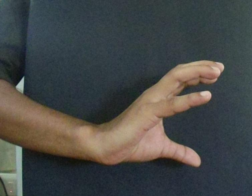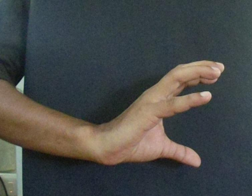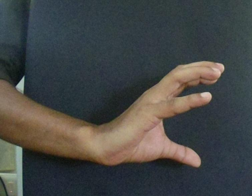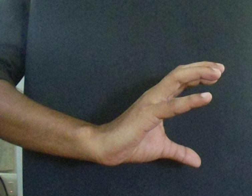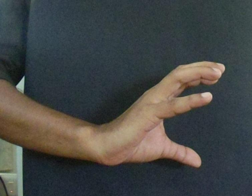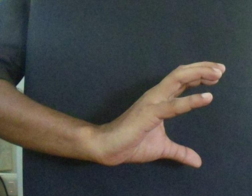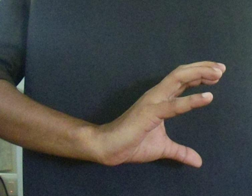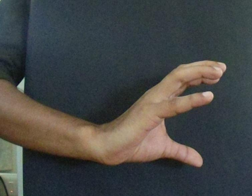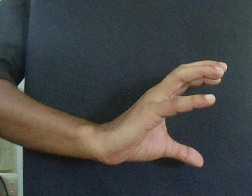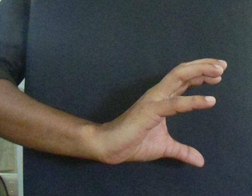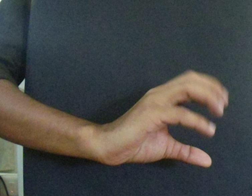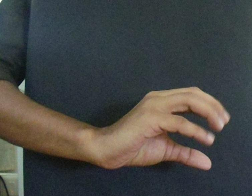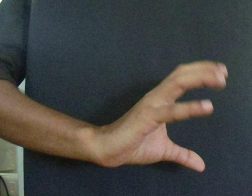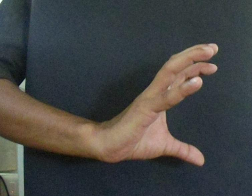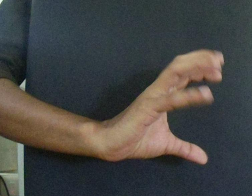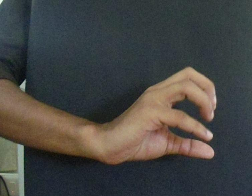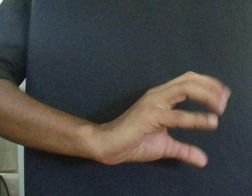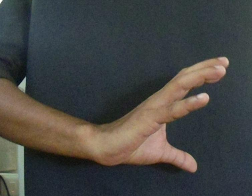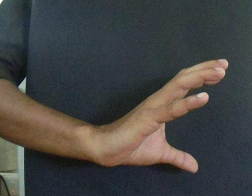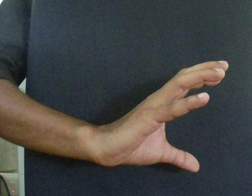pain